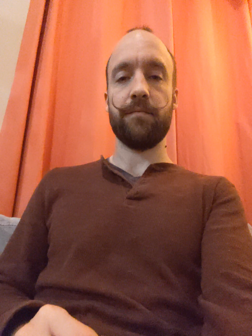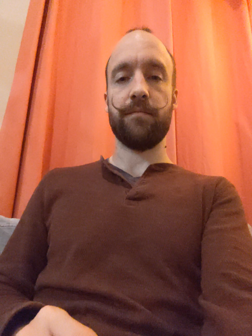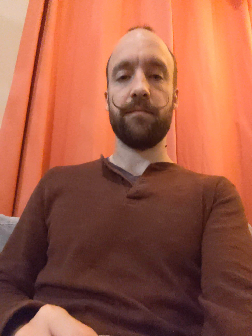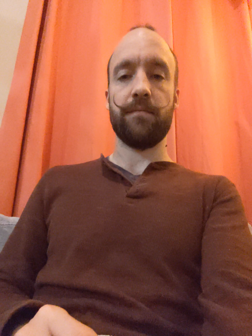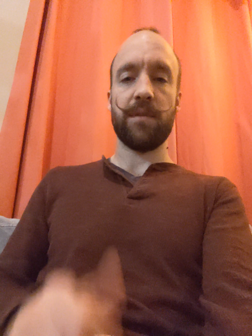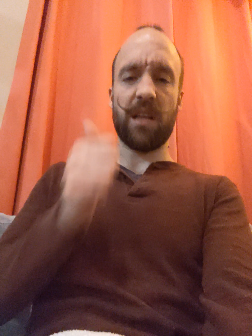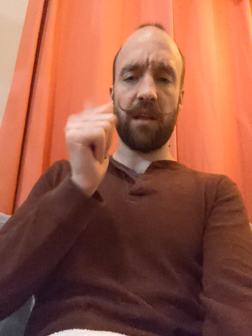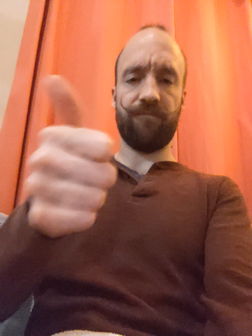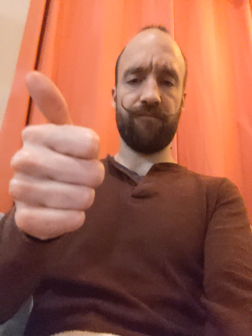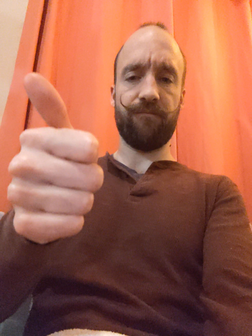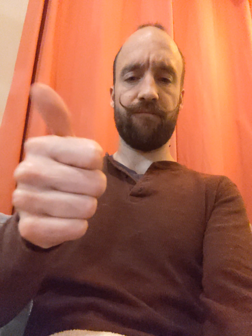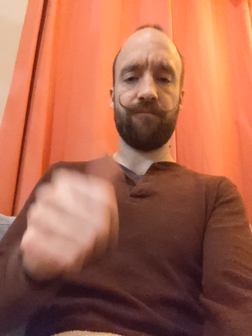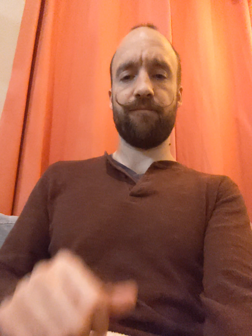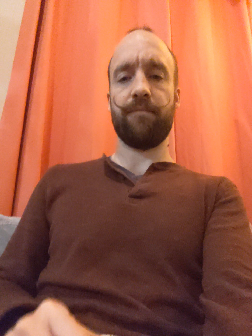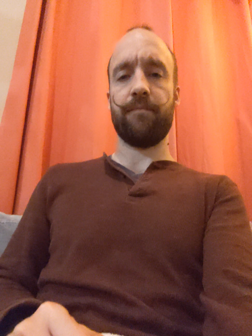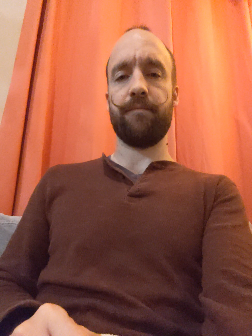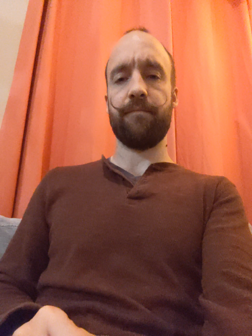yourself